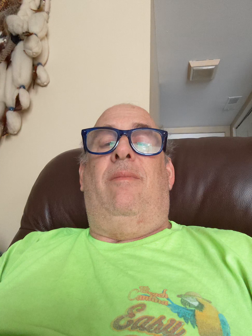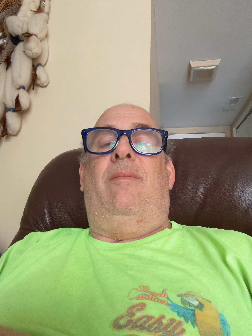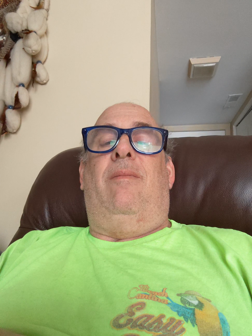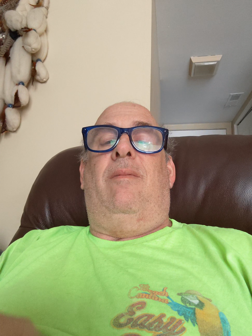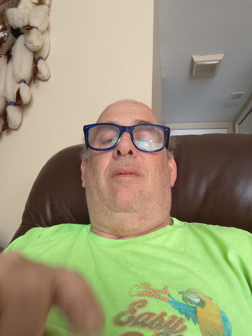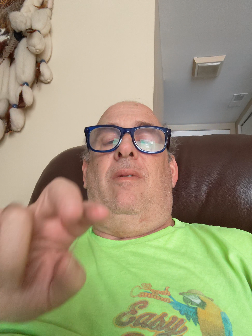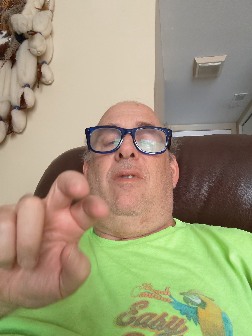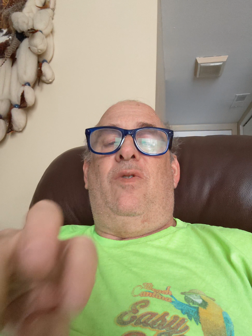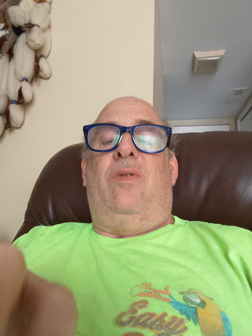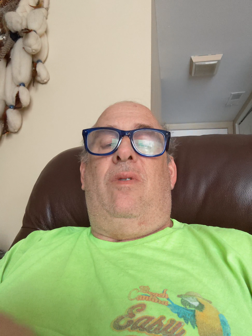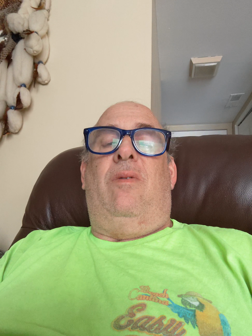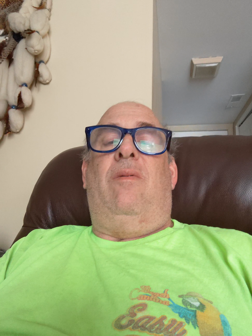chair